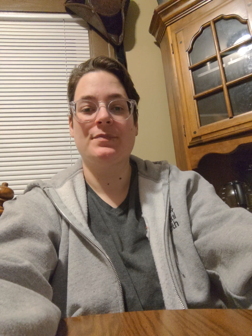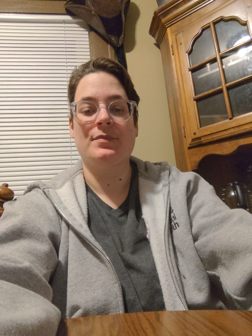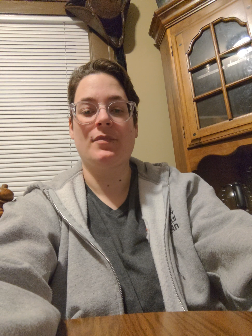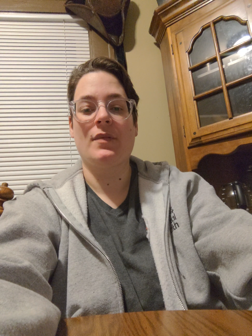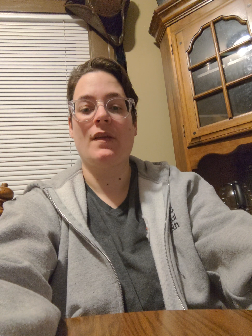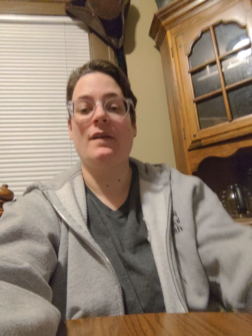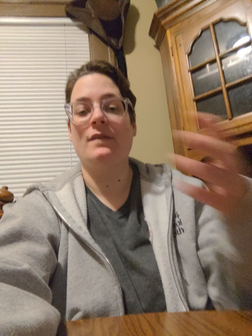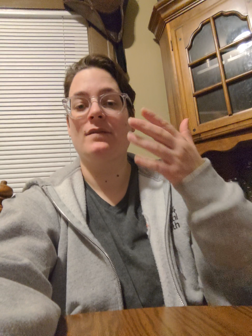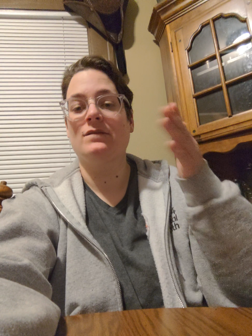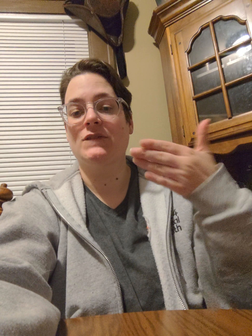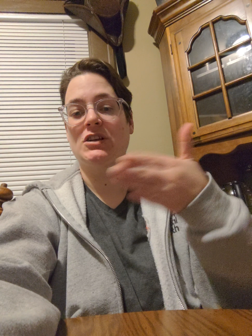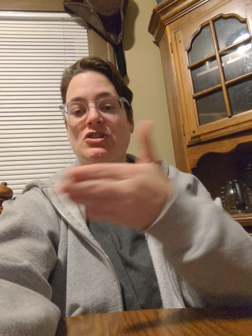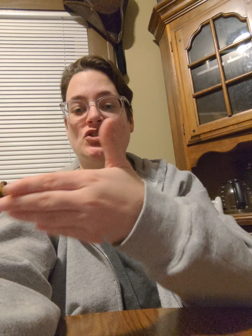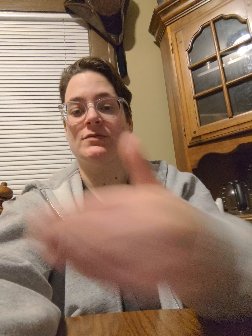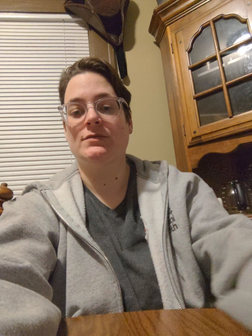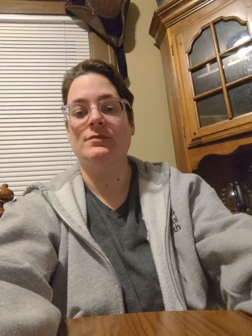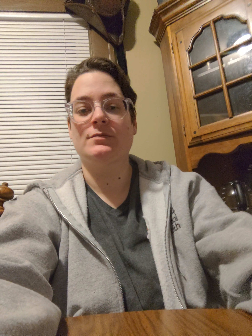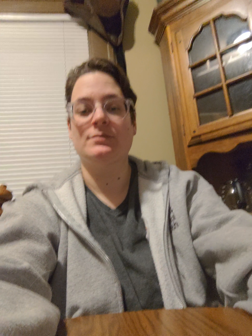fish